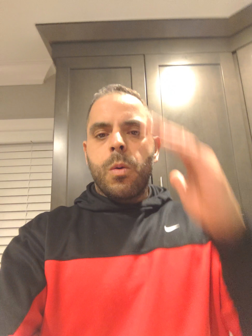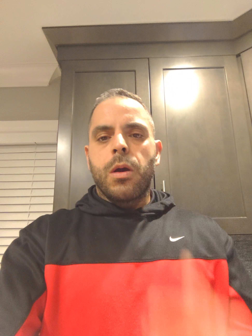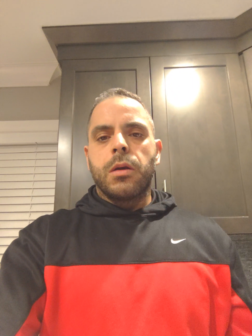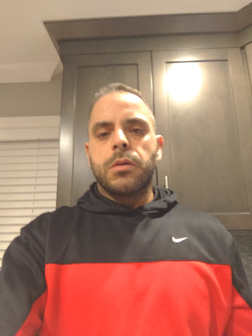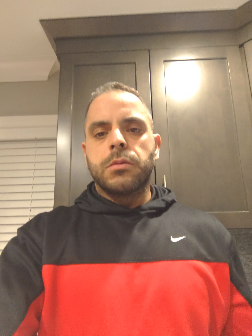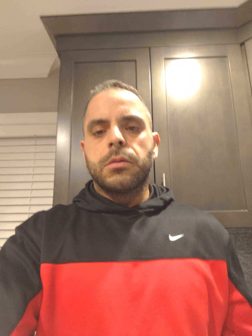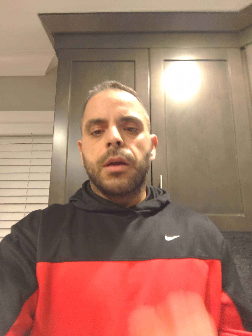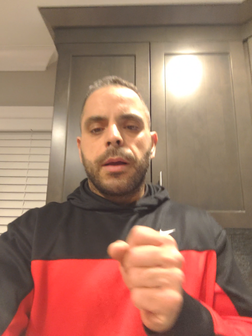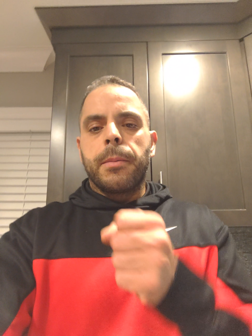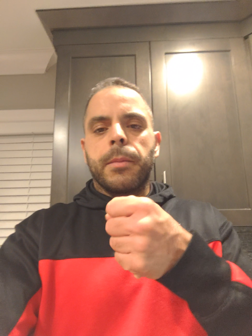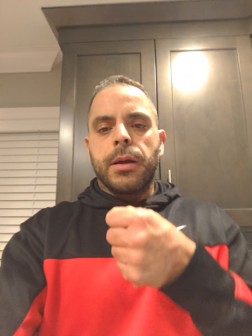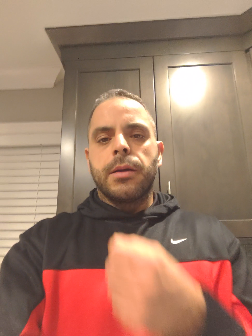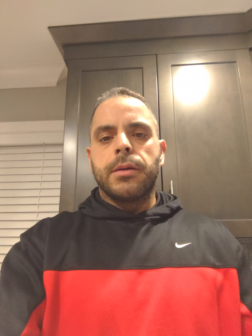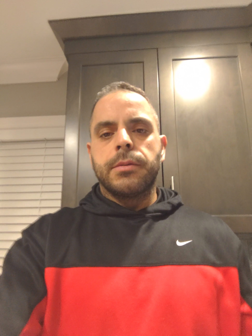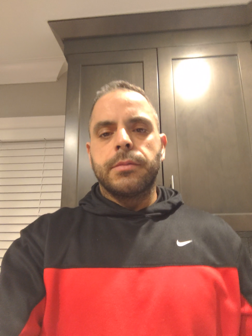make